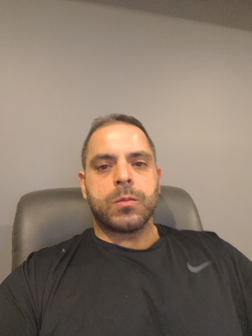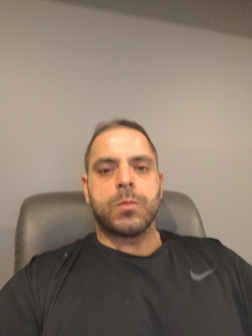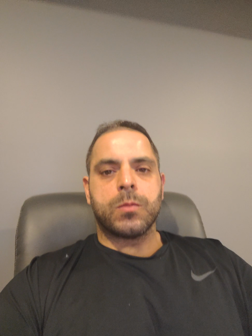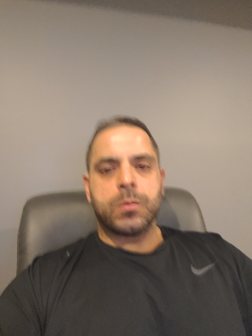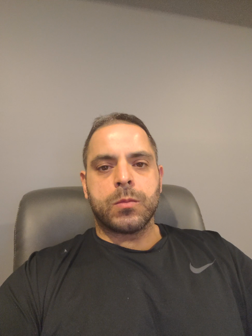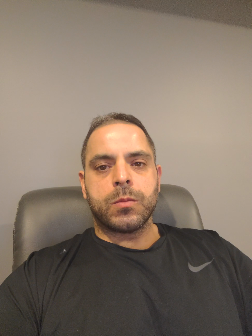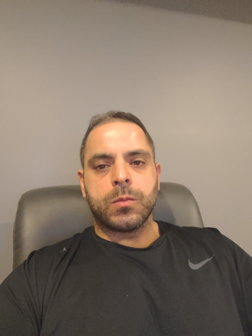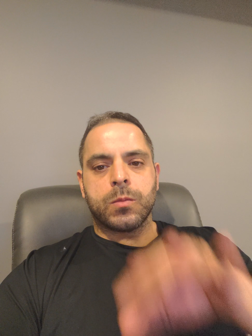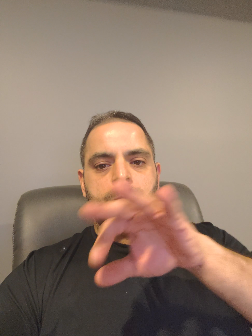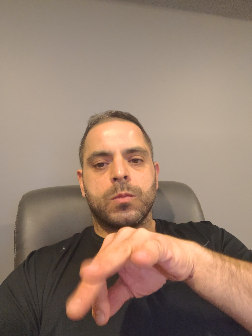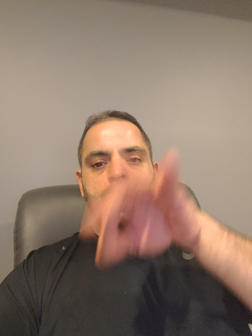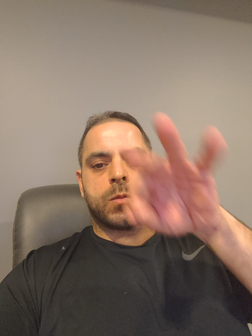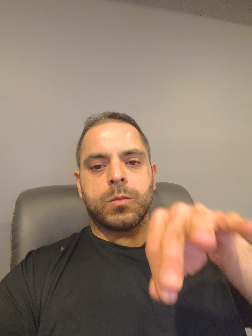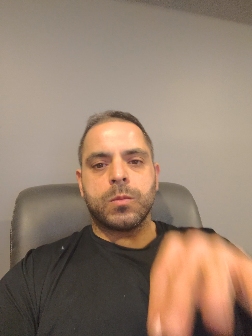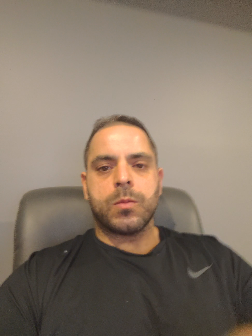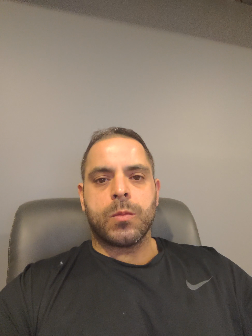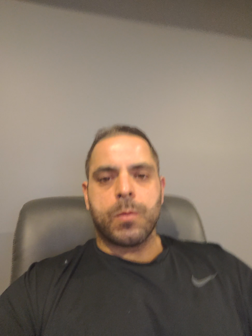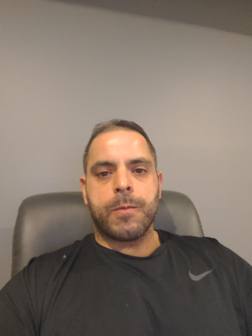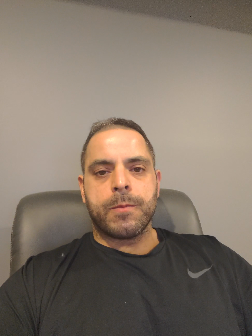french fries